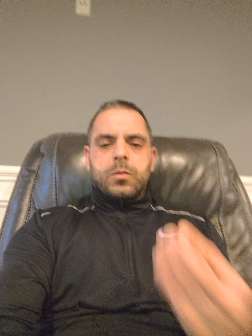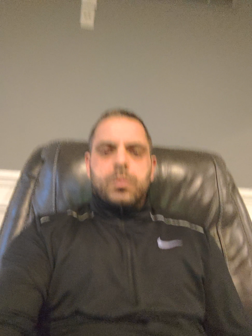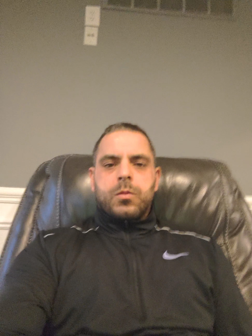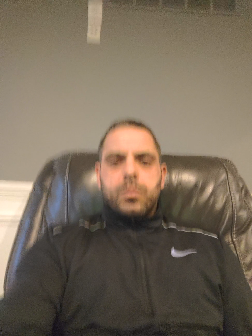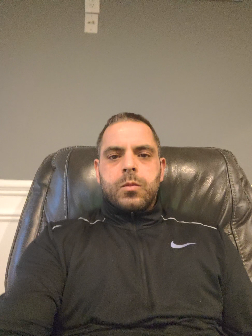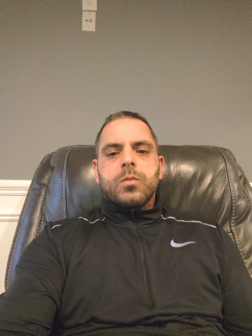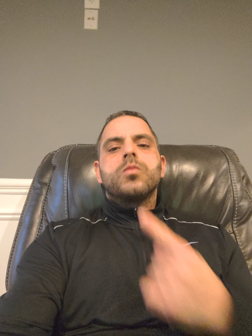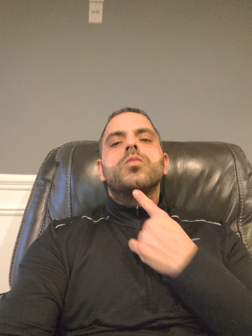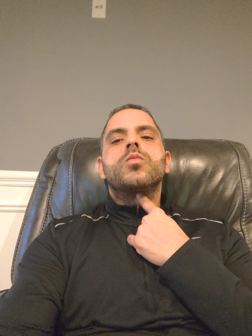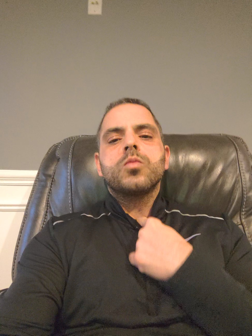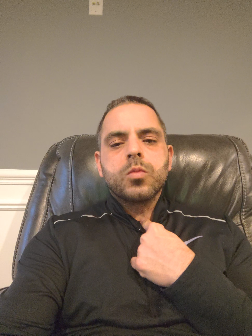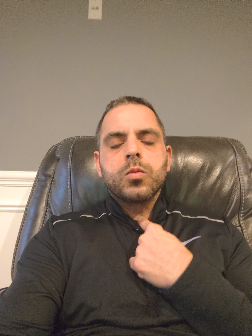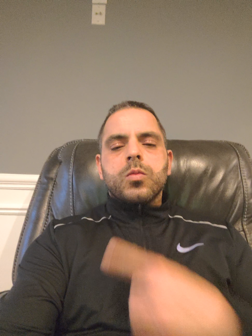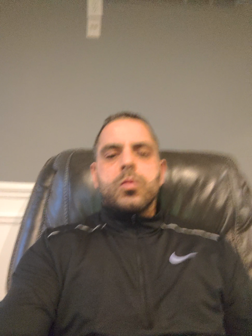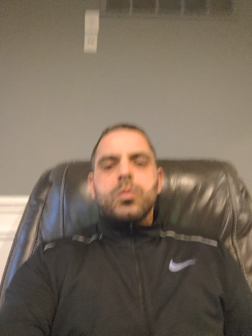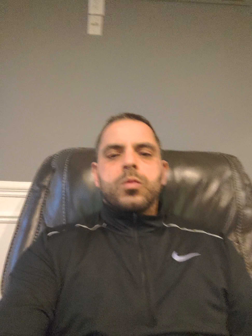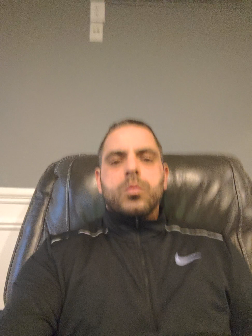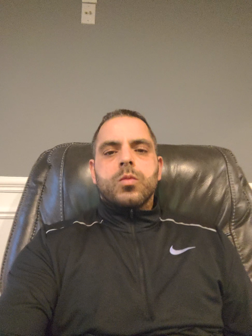thirsty